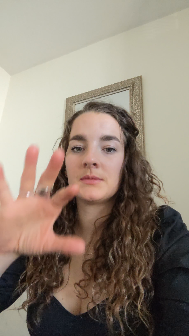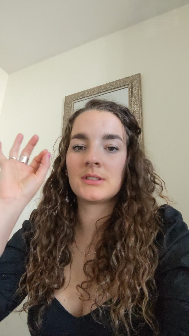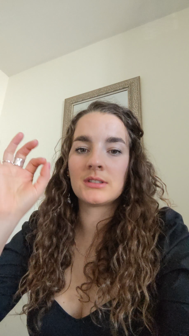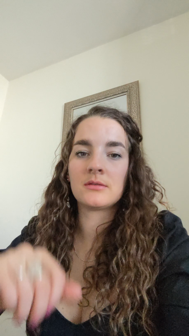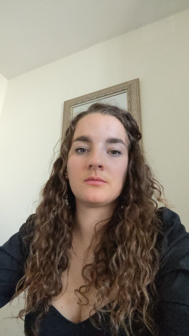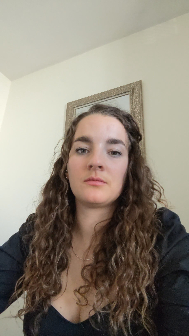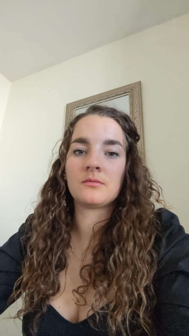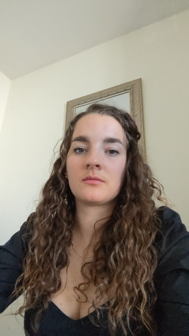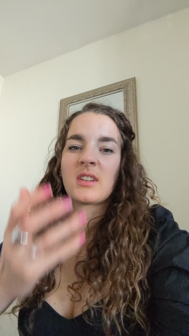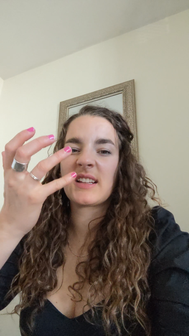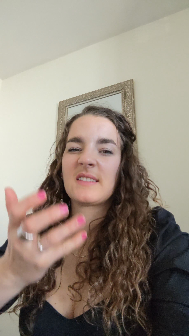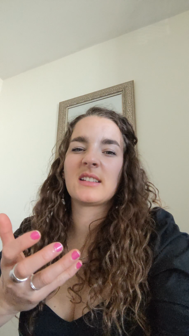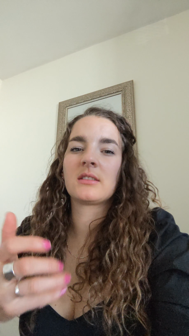heavy